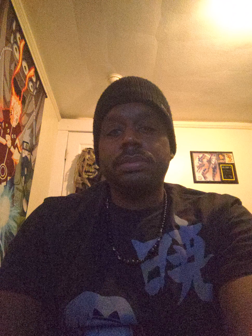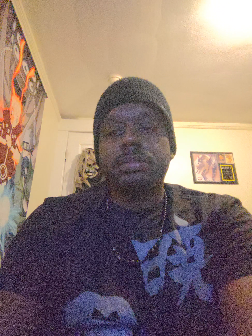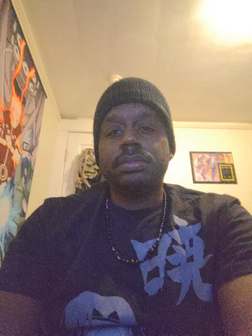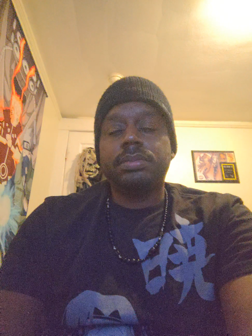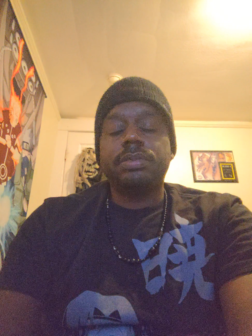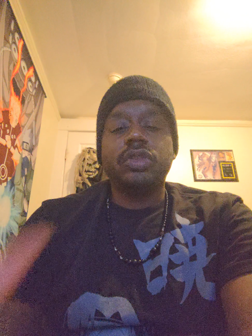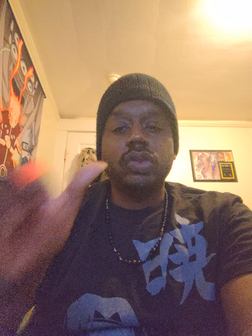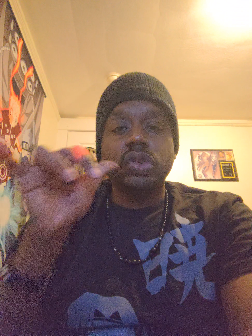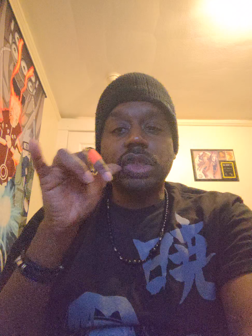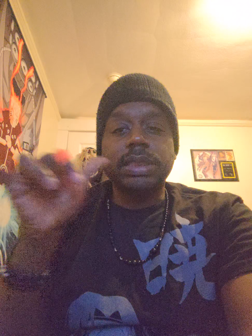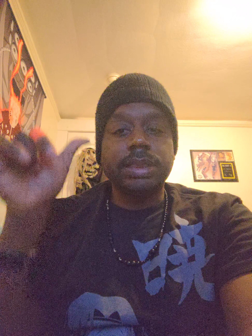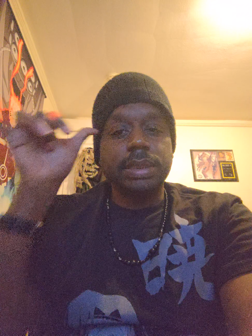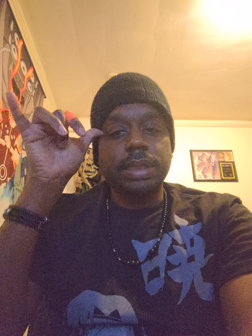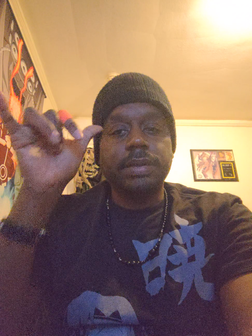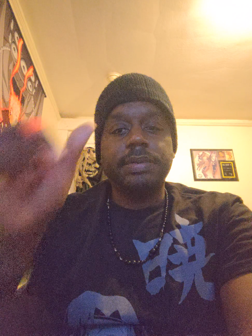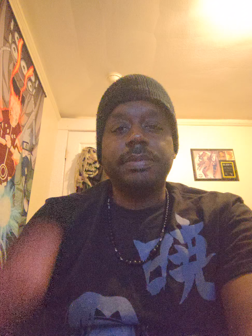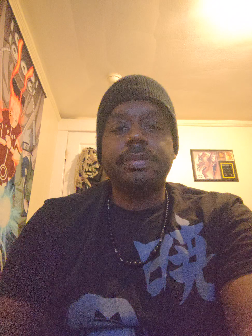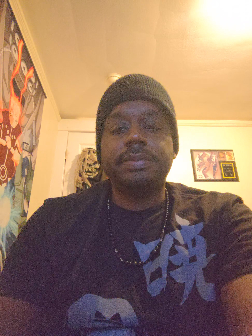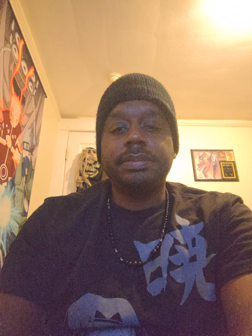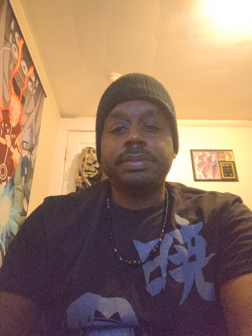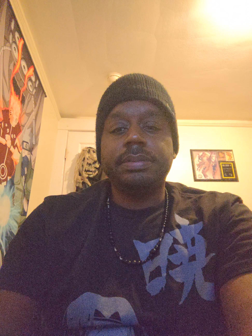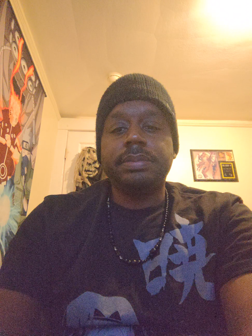yesterday